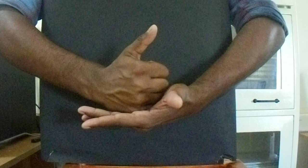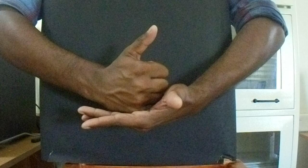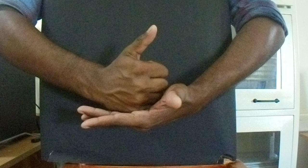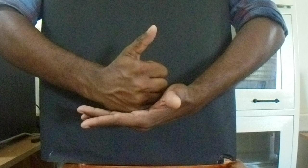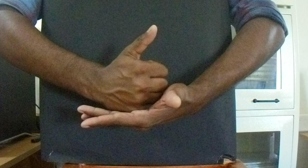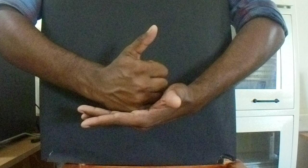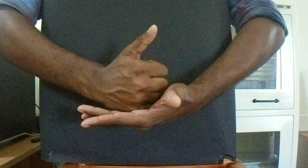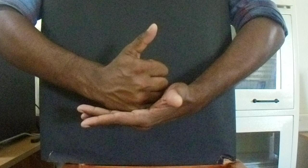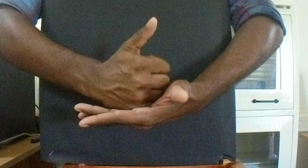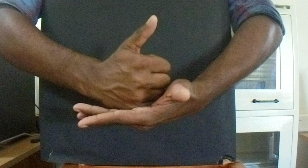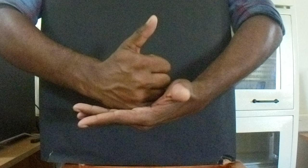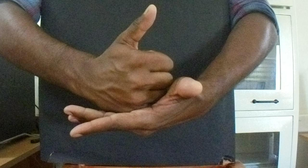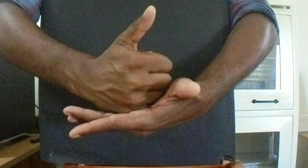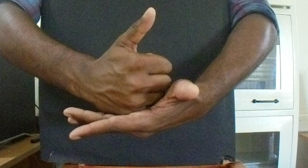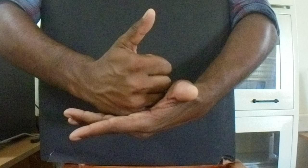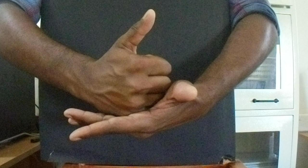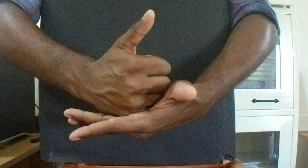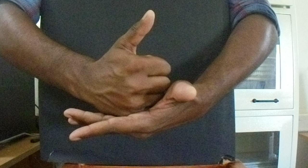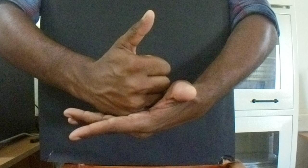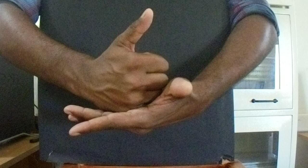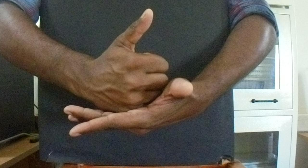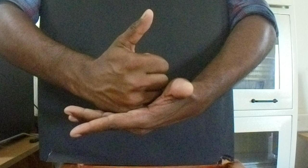help